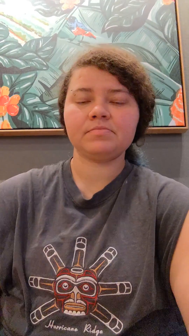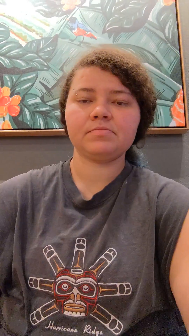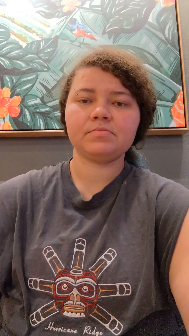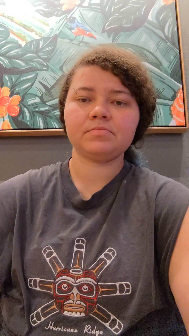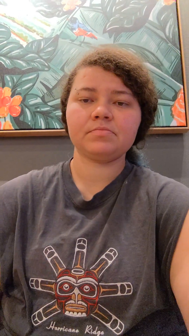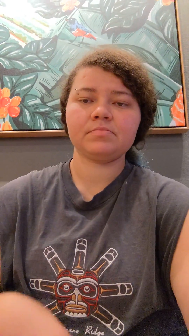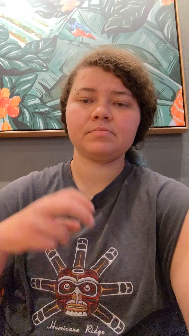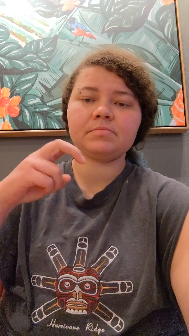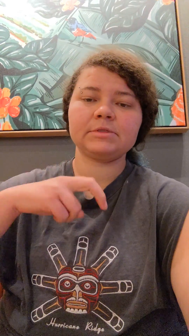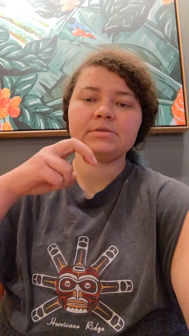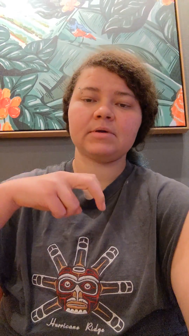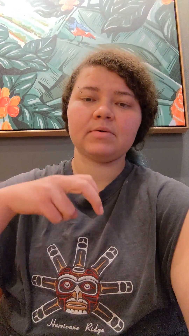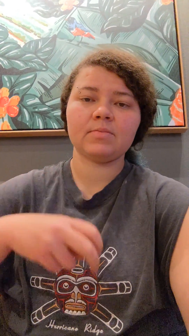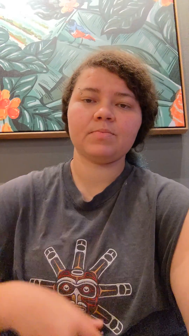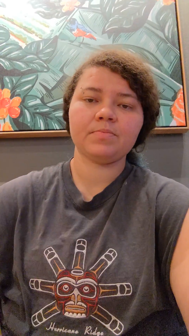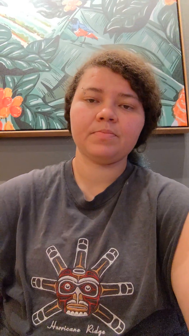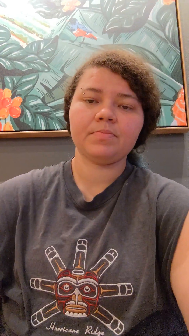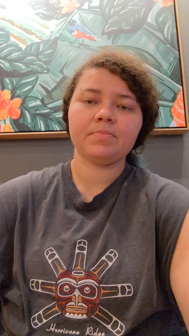potato